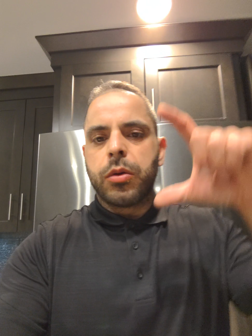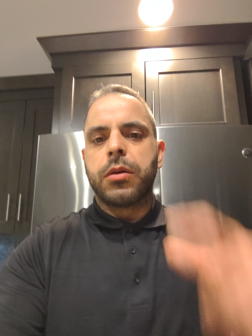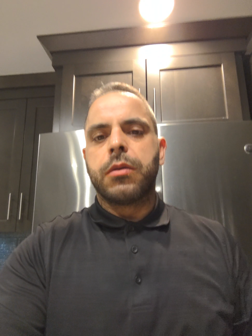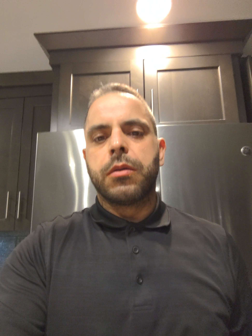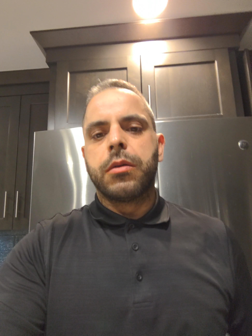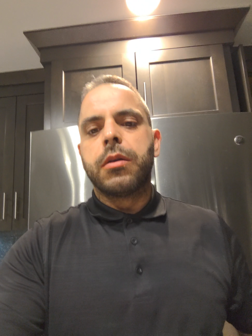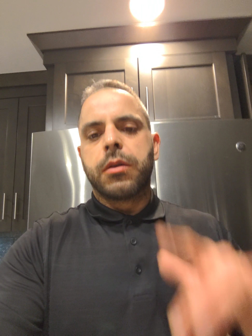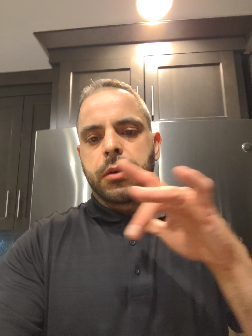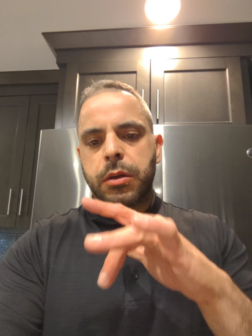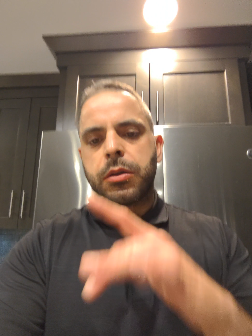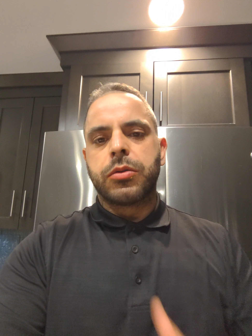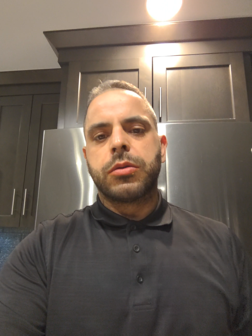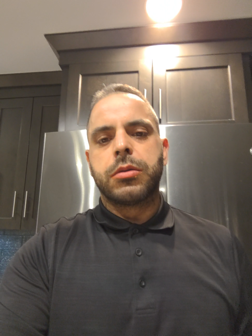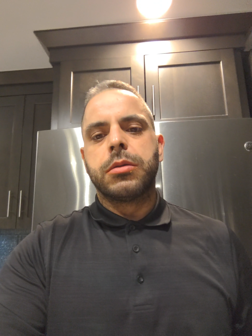touch